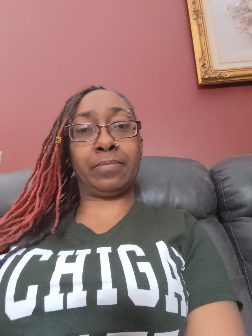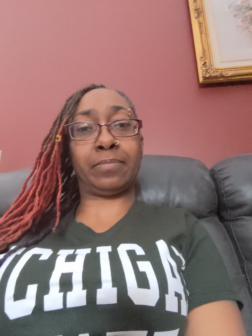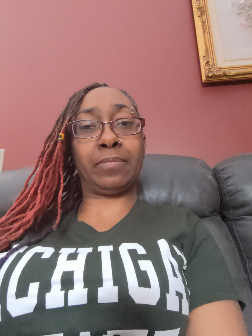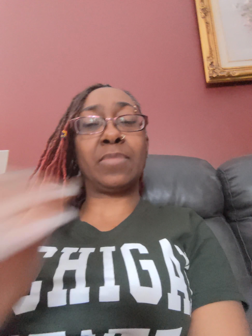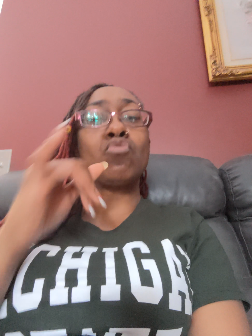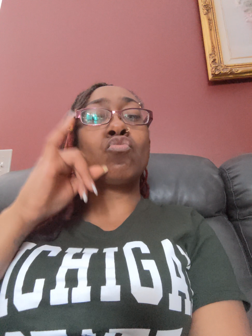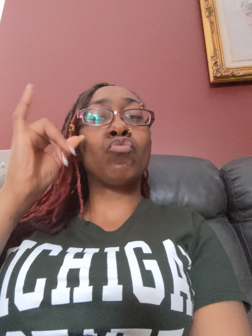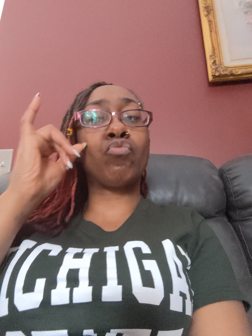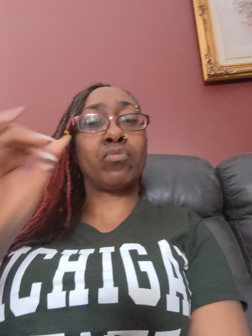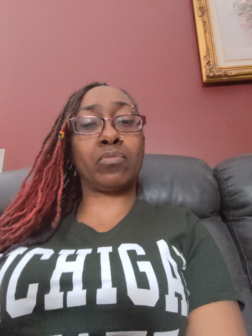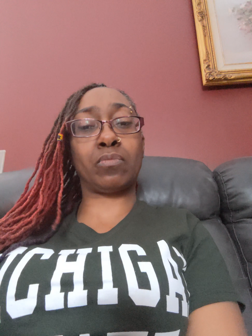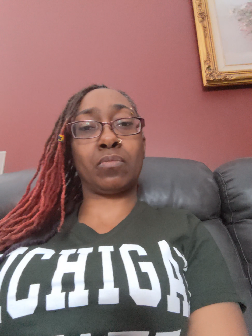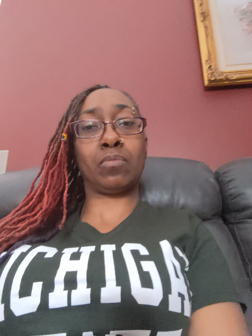yesterday